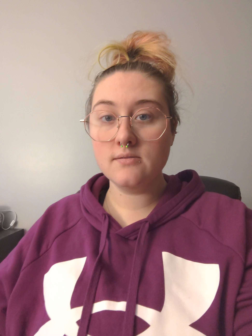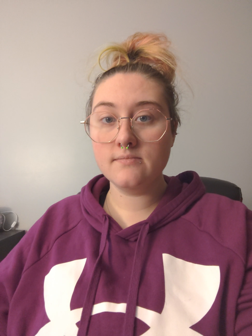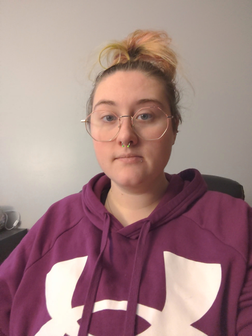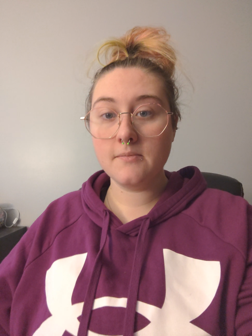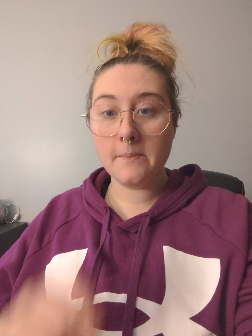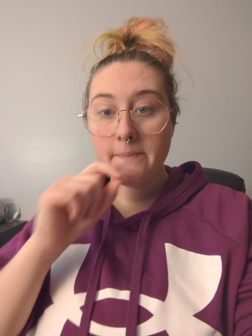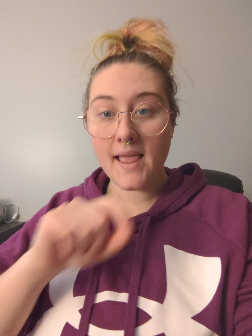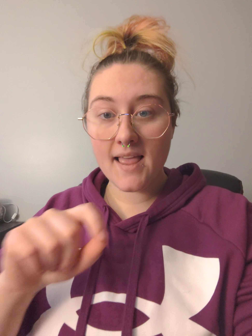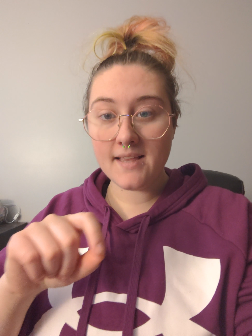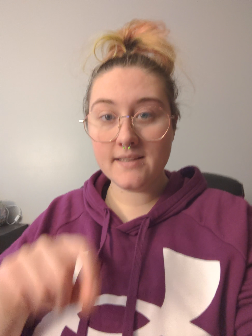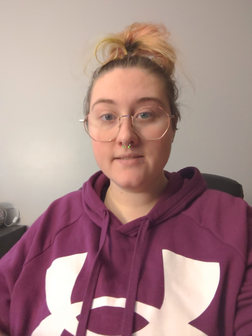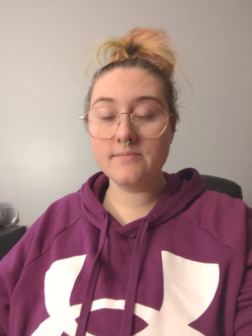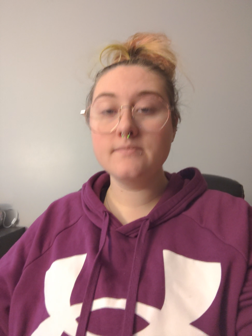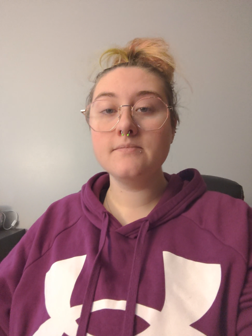pen